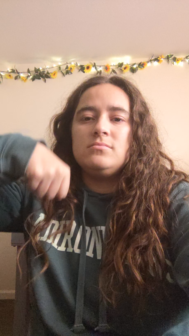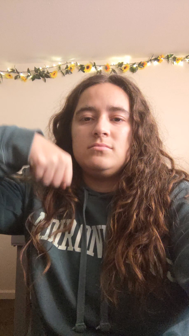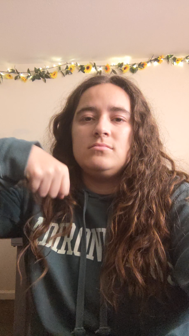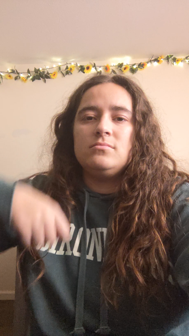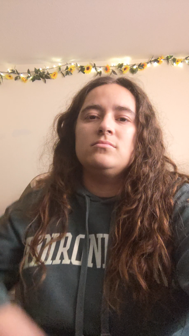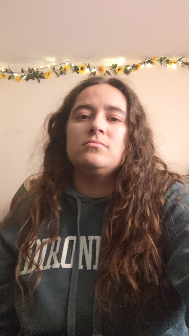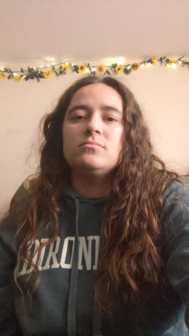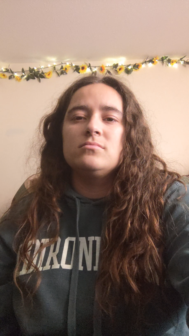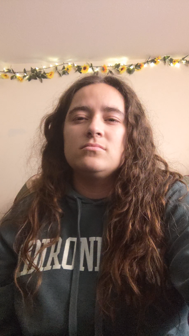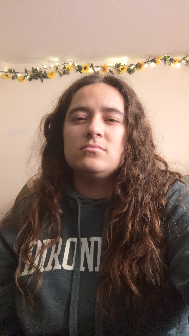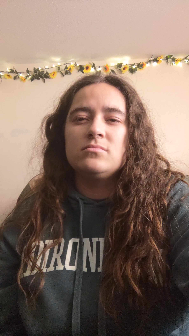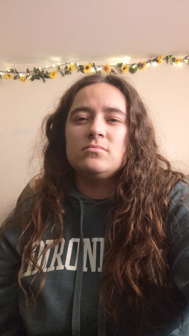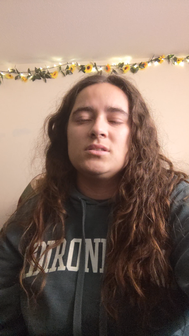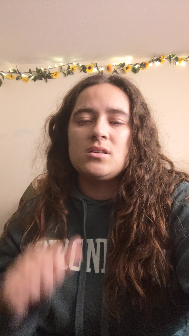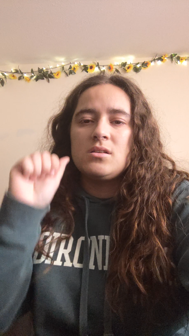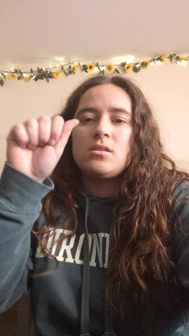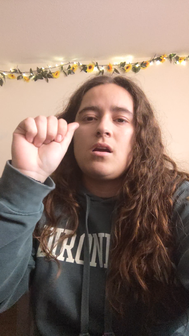knock